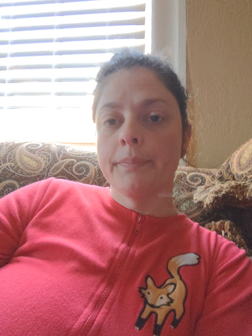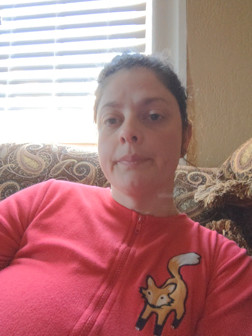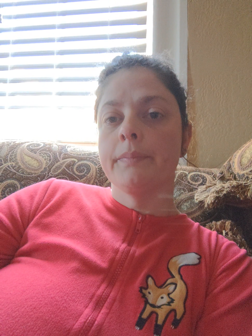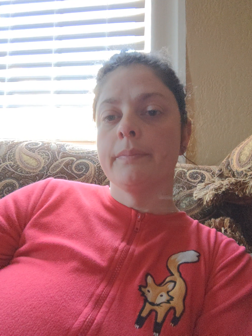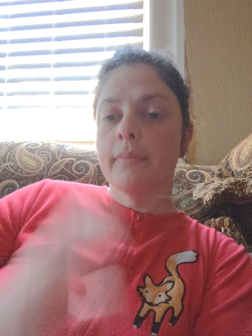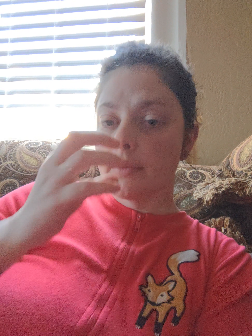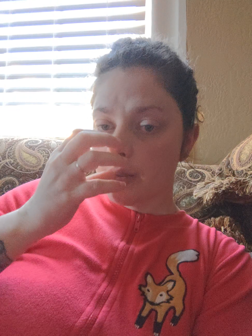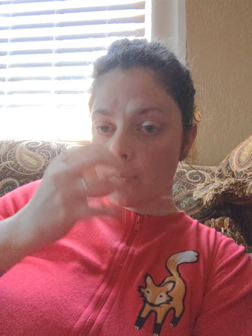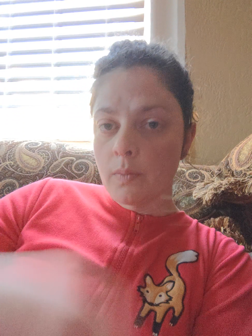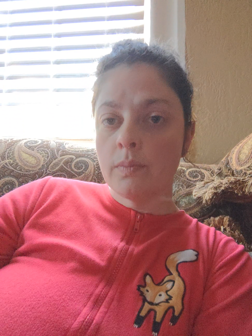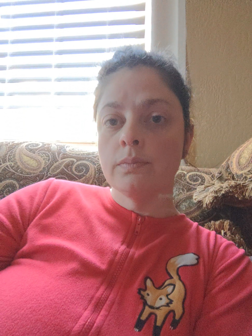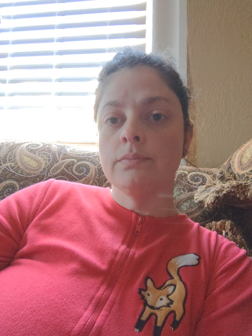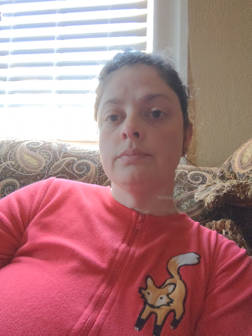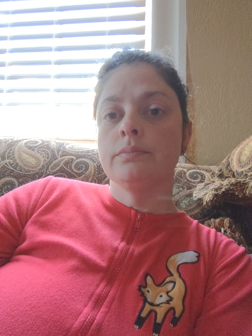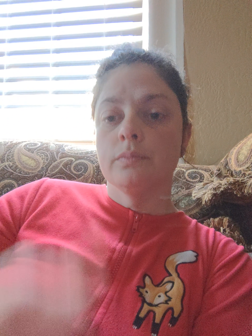clown